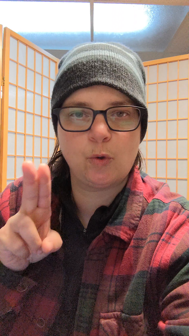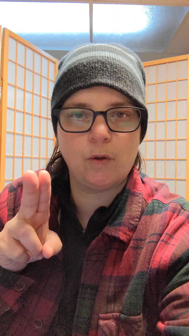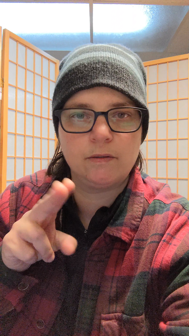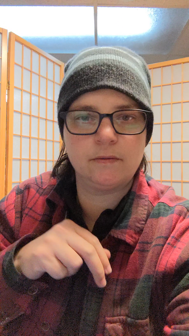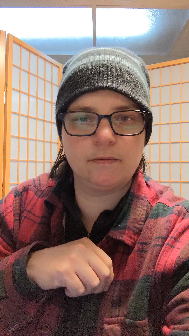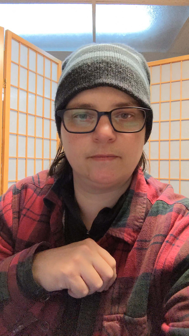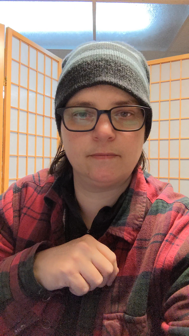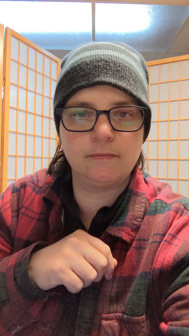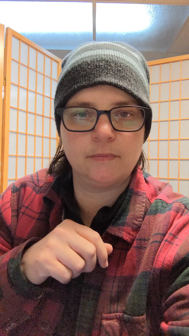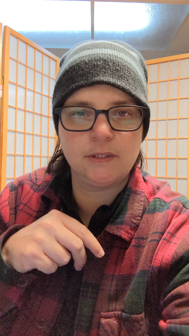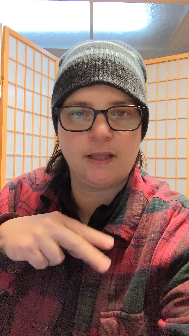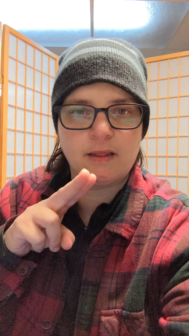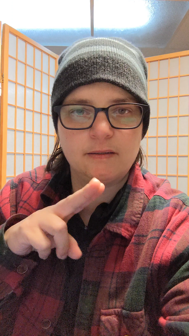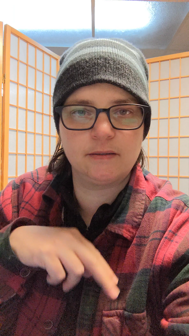lick